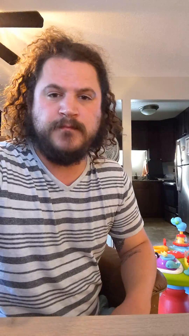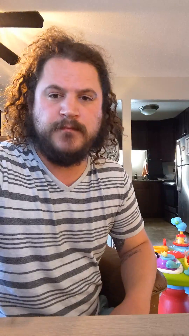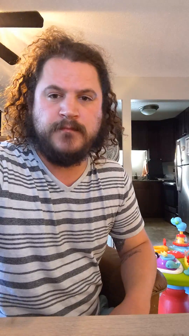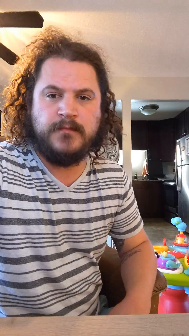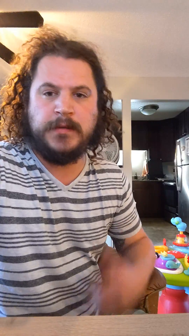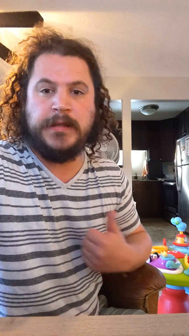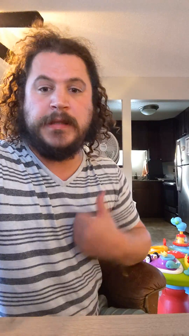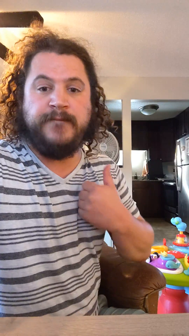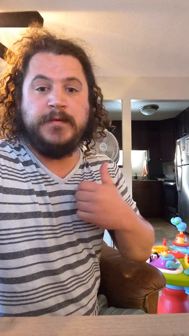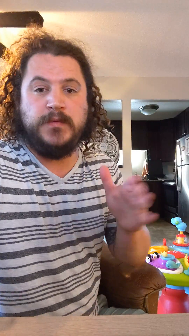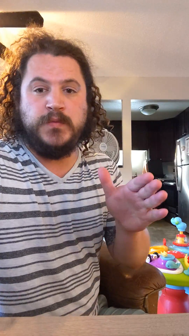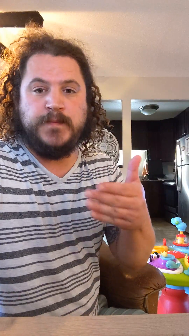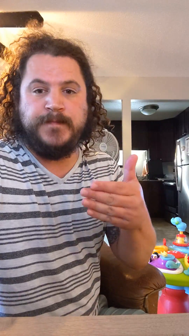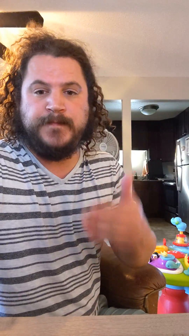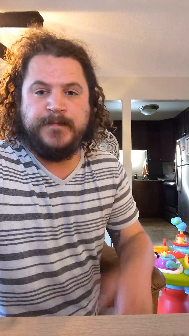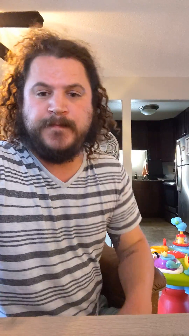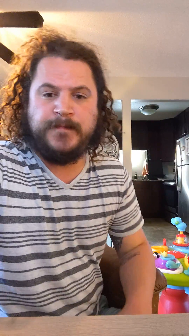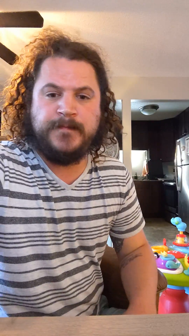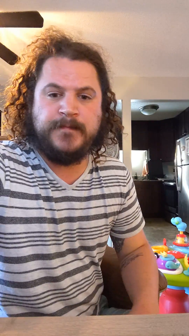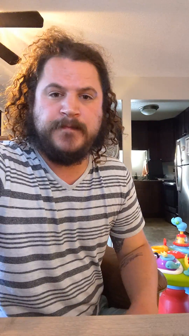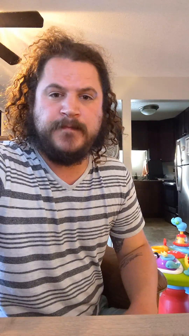living room